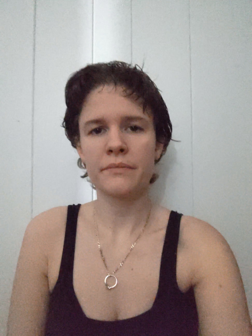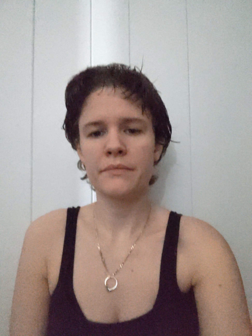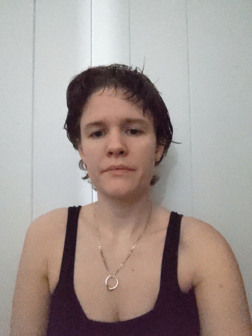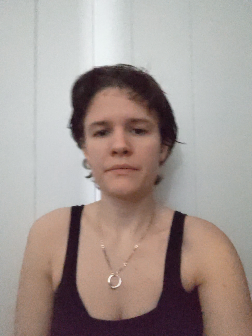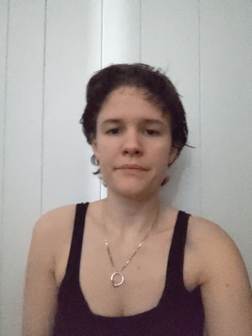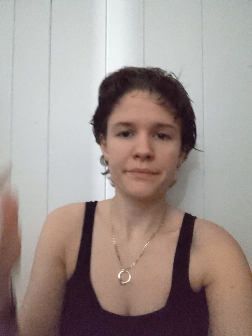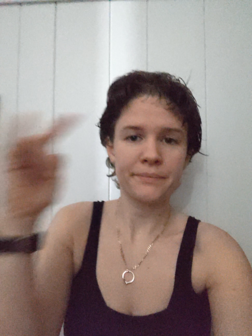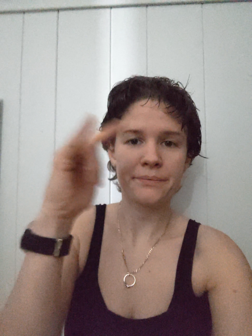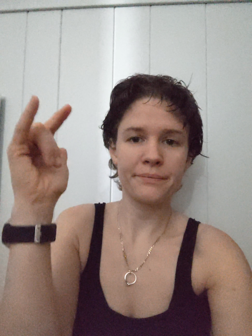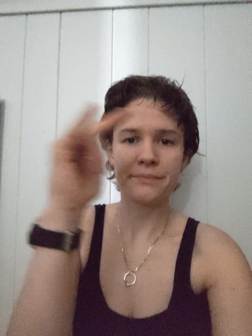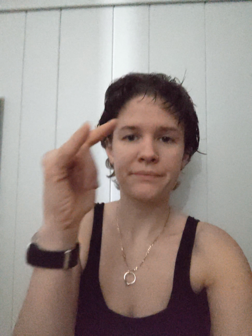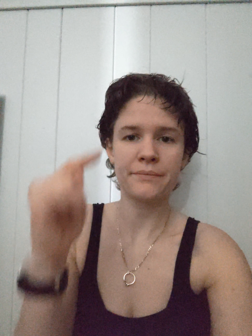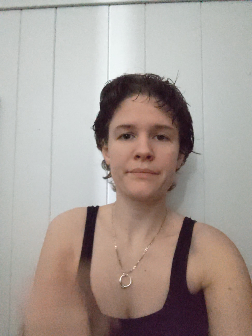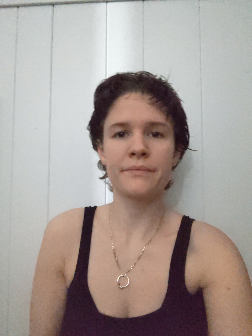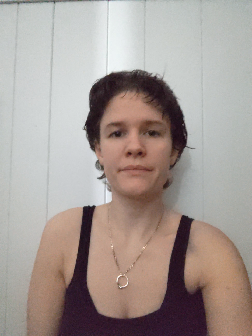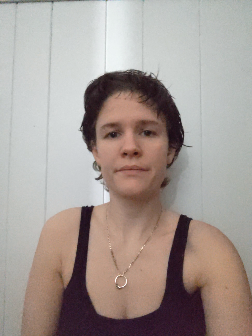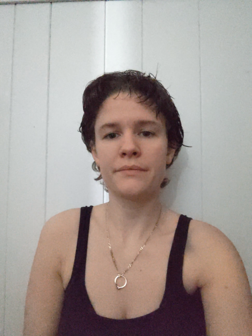airplane